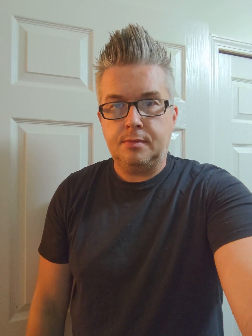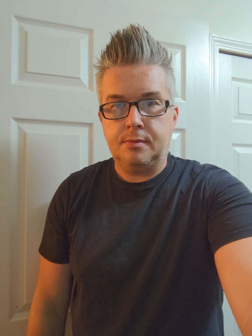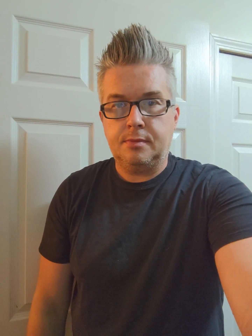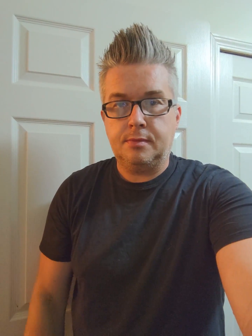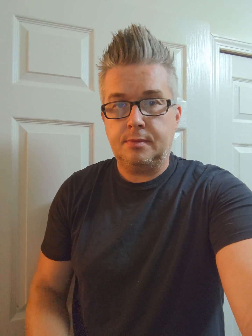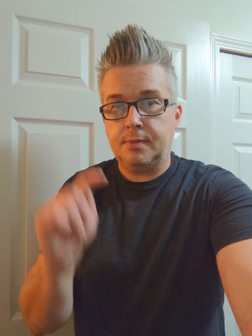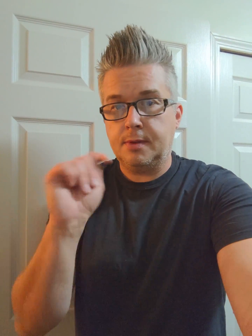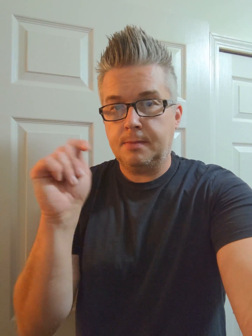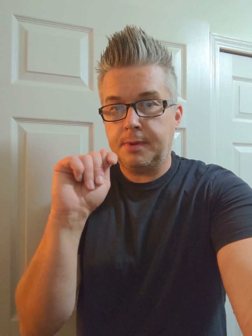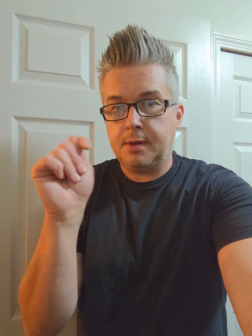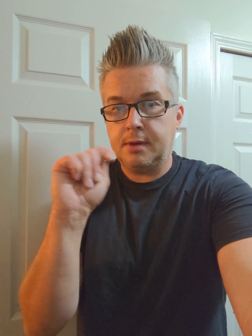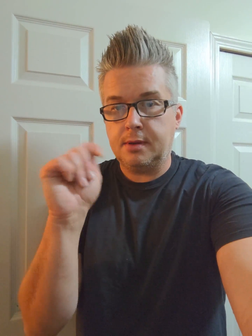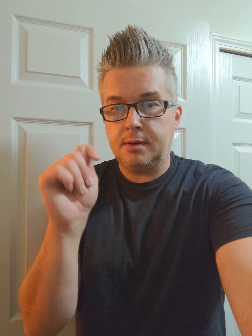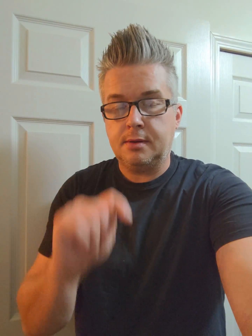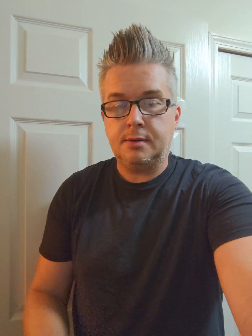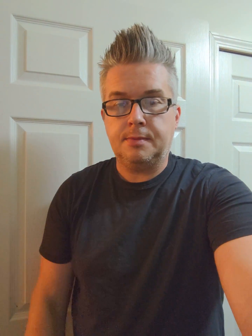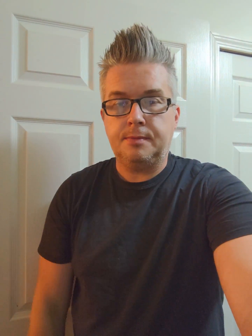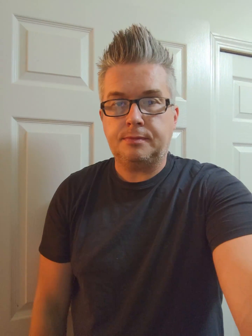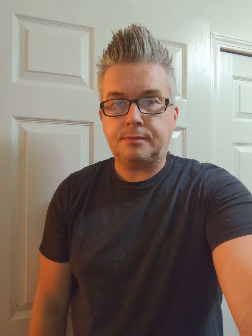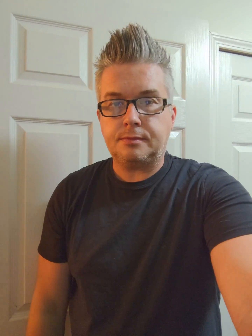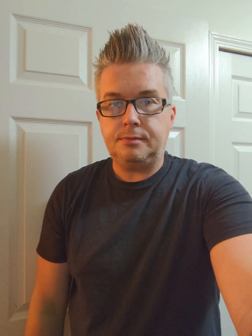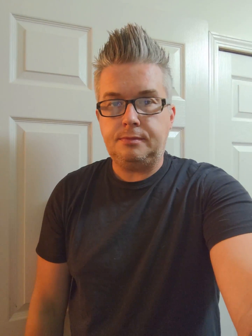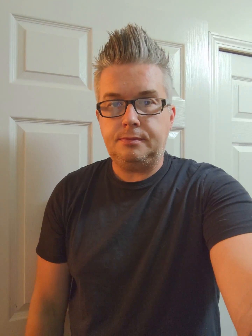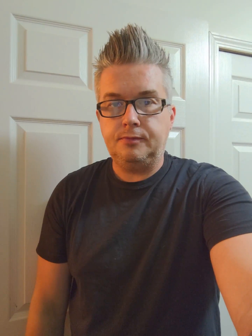bathroom